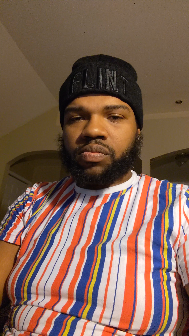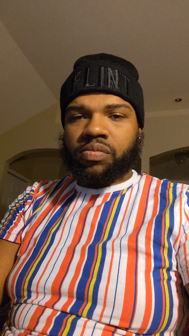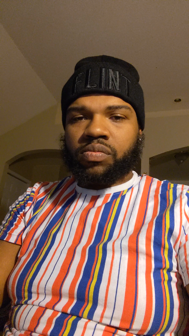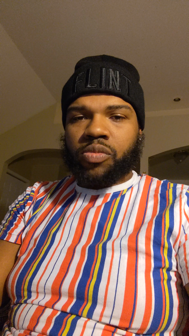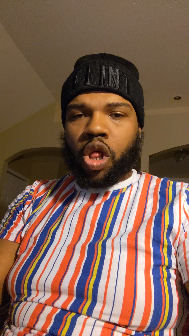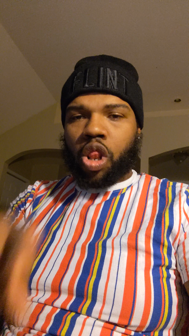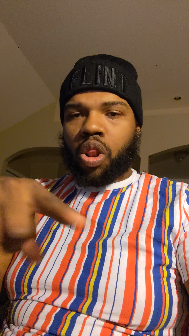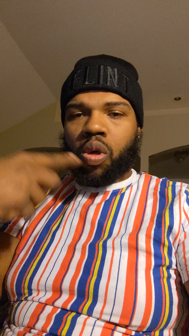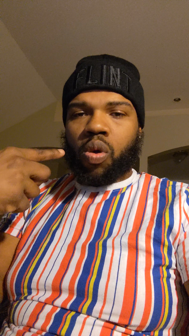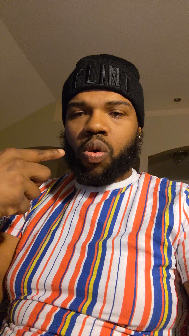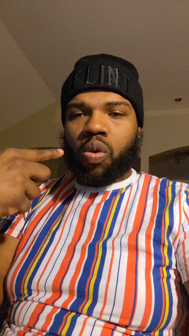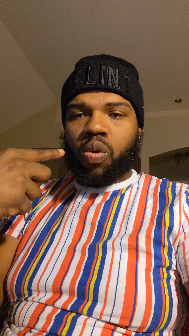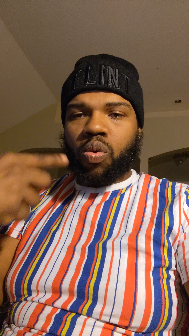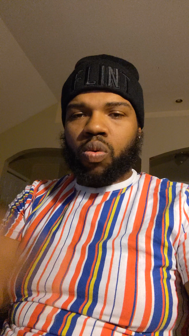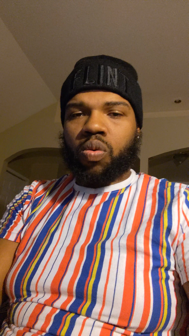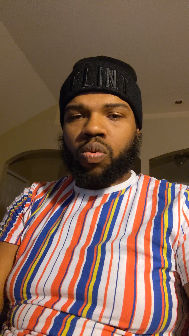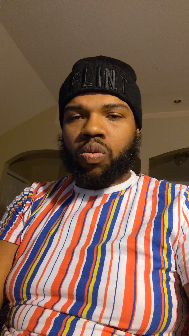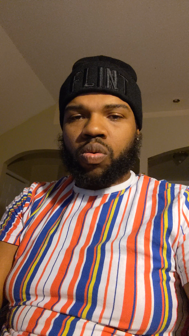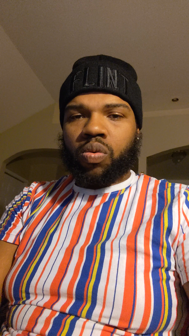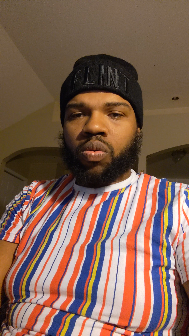long